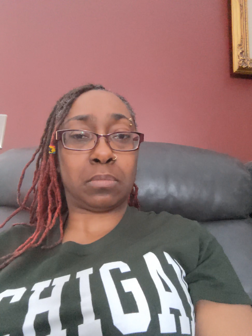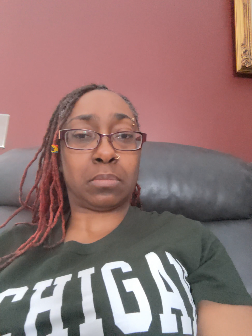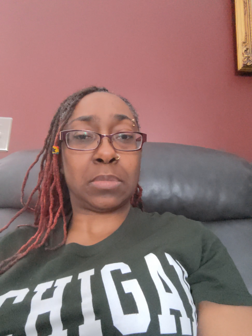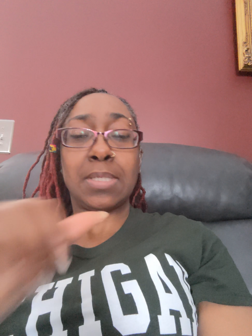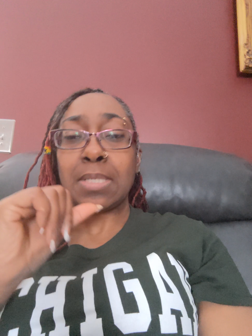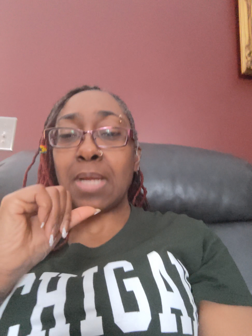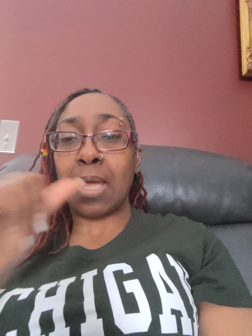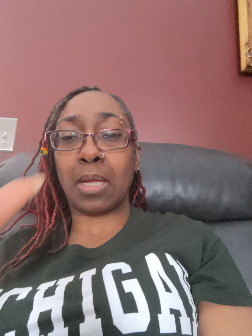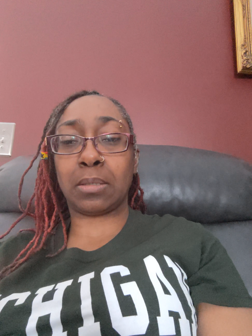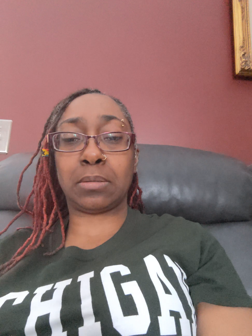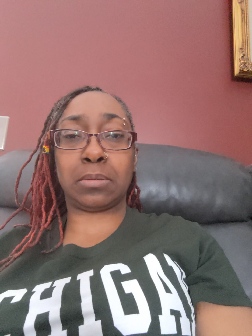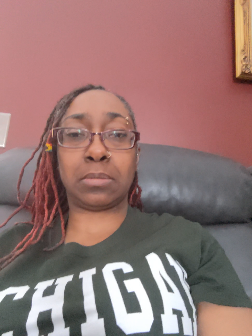not